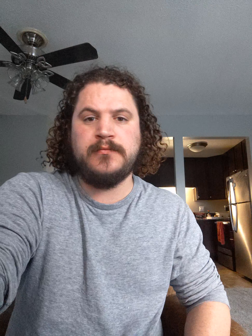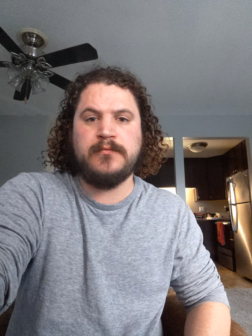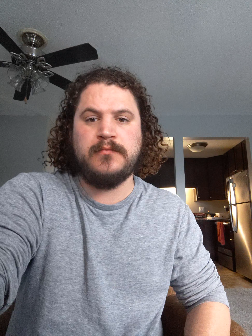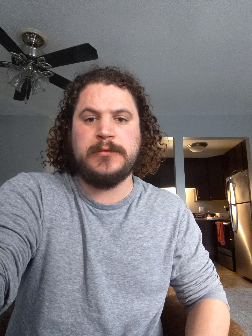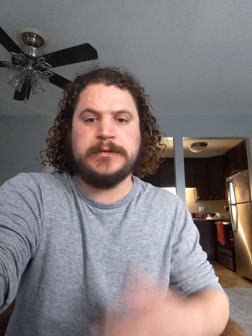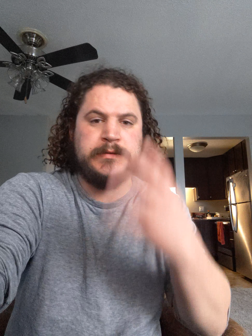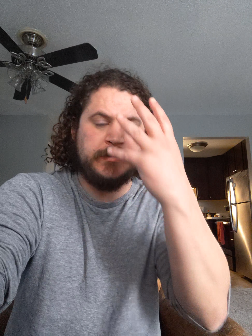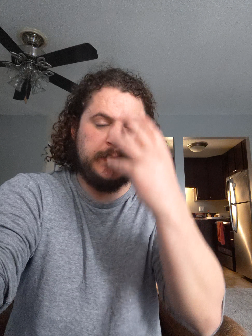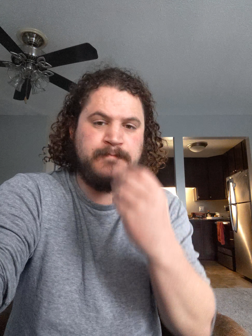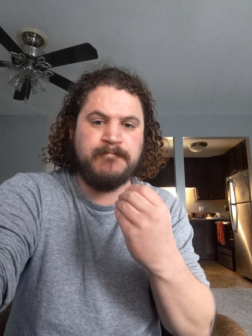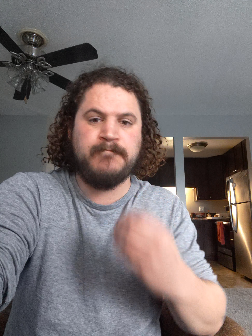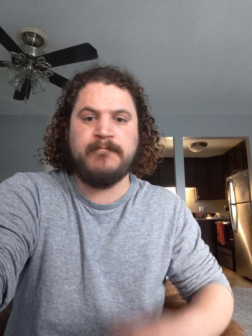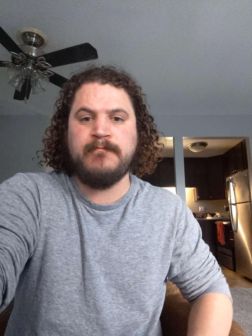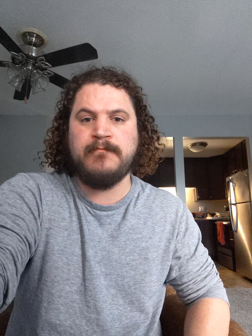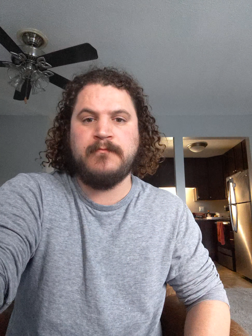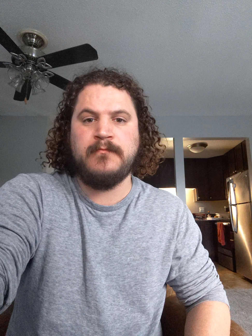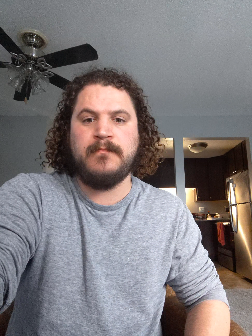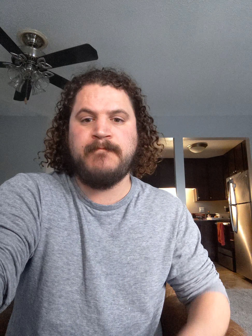sleep